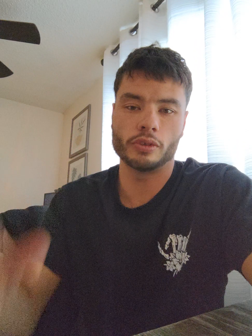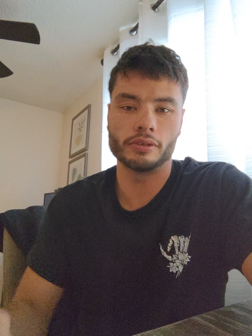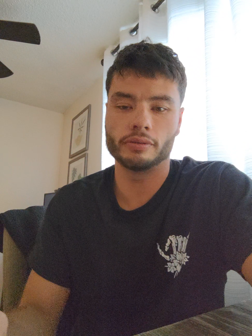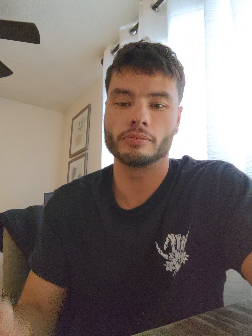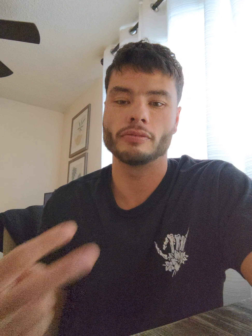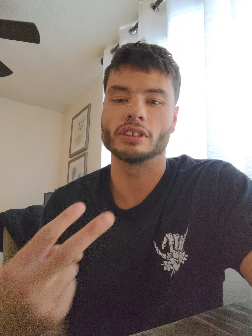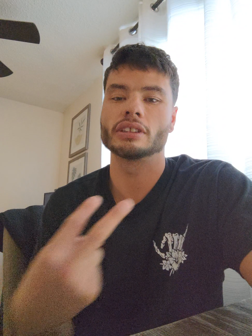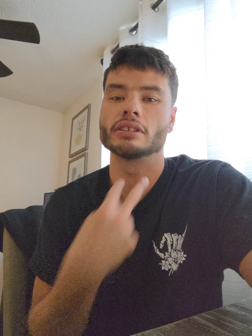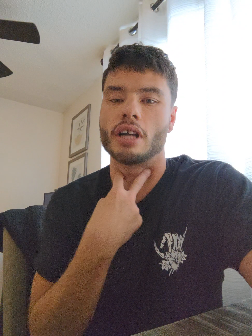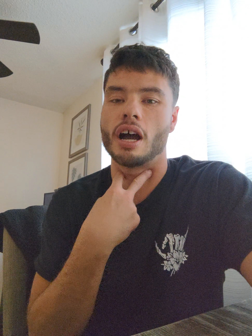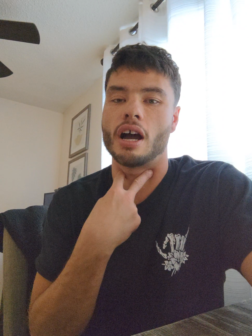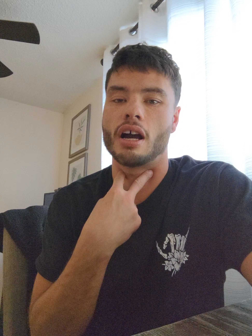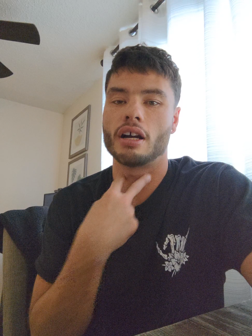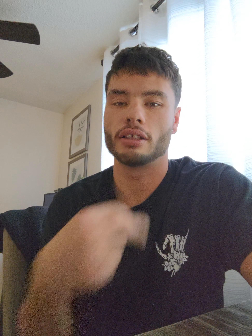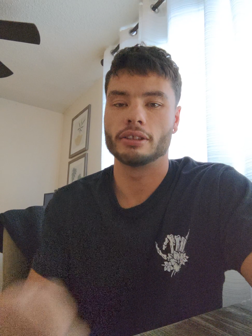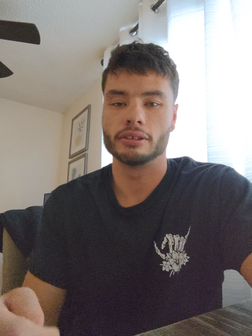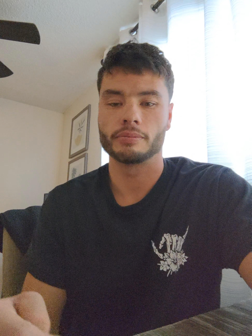stuck